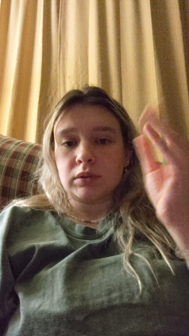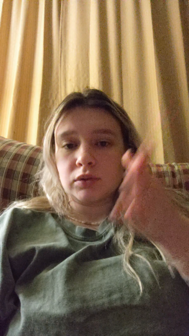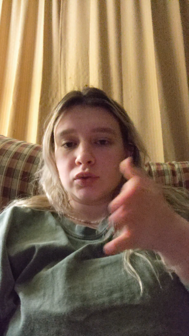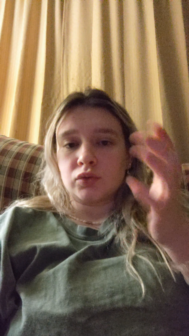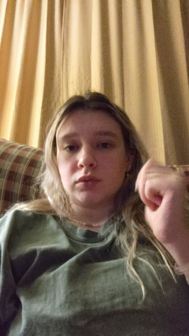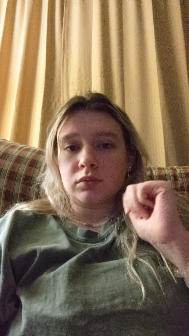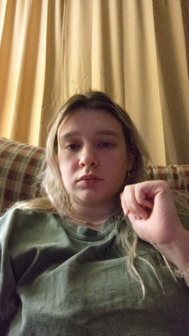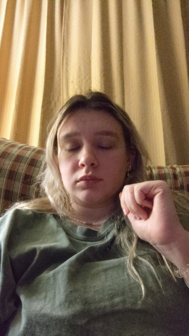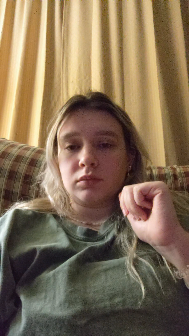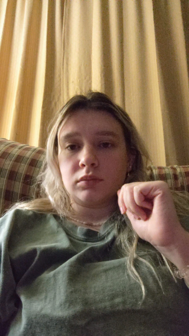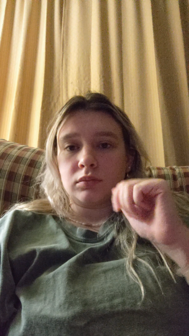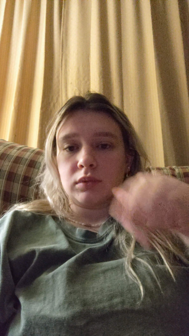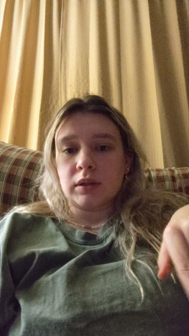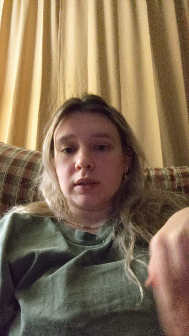kick